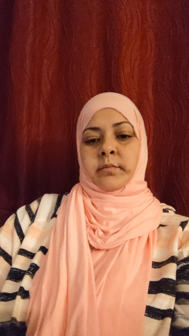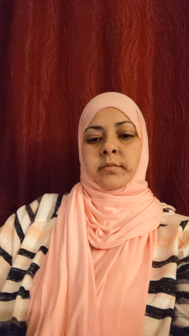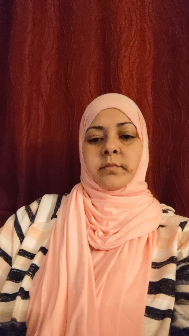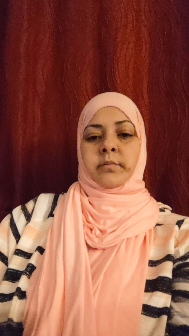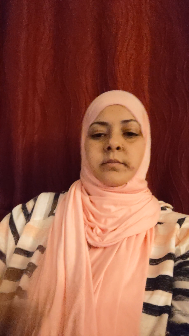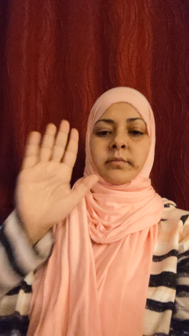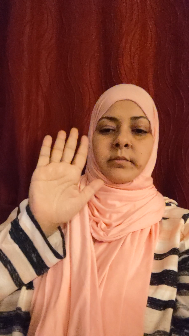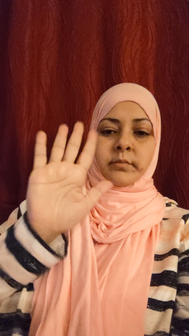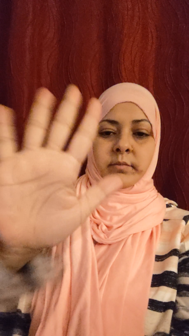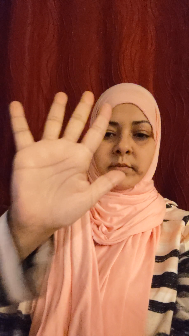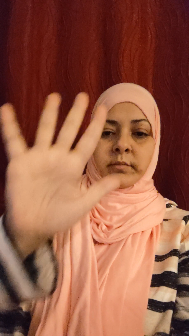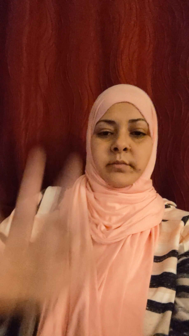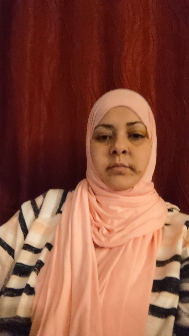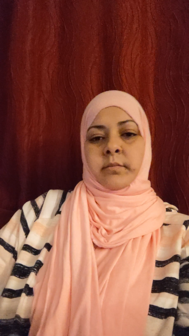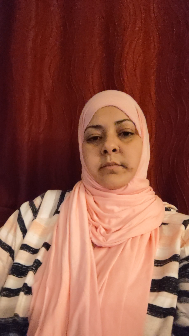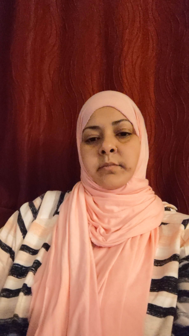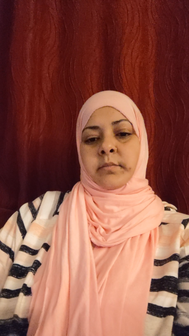give me five